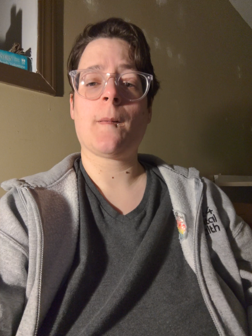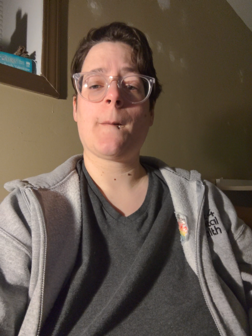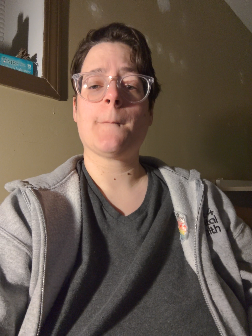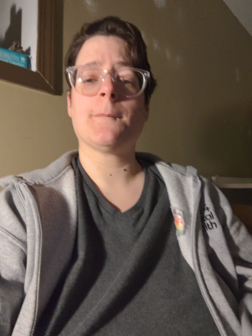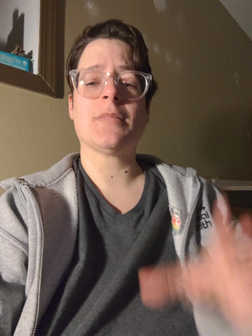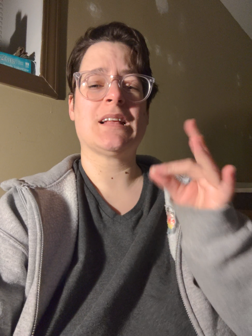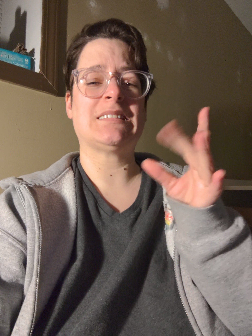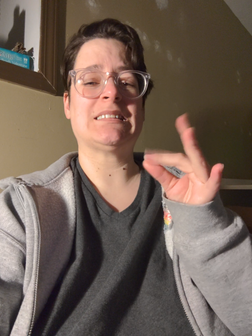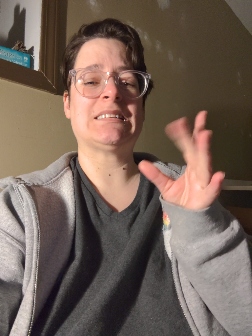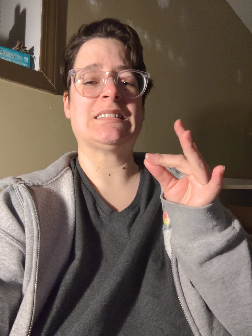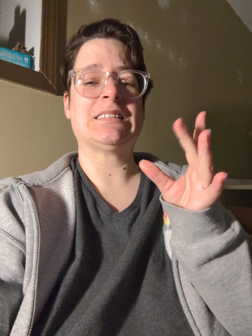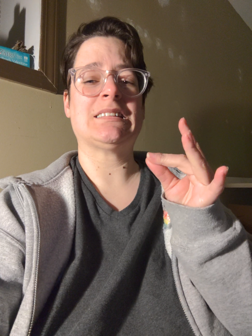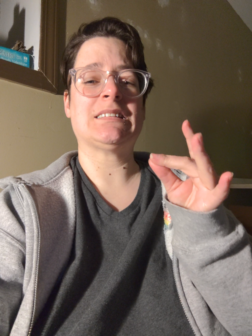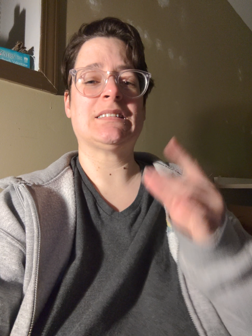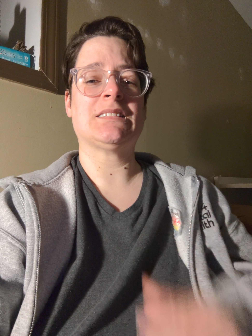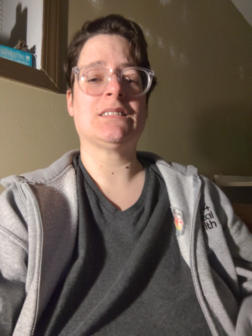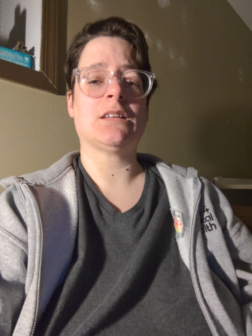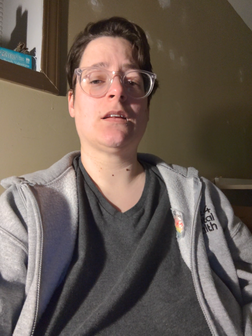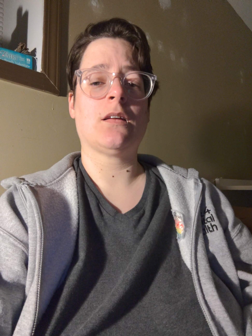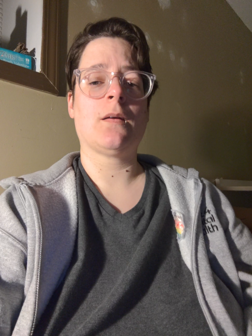sticky